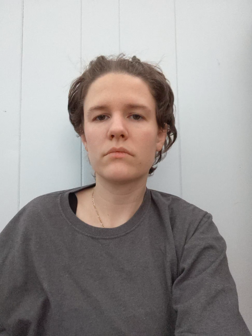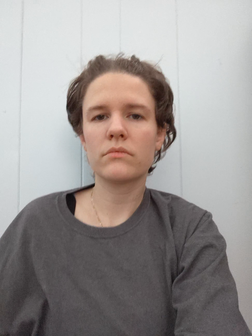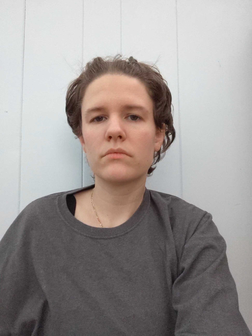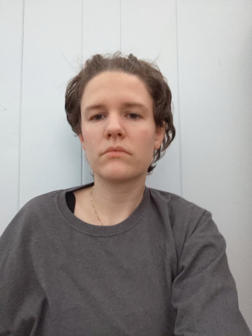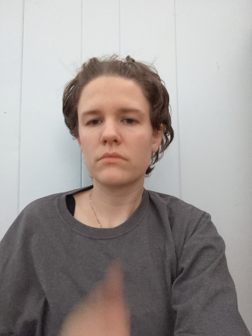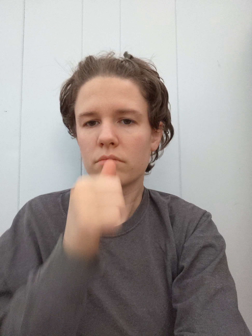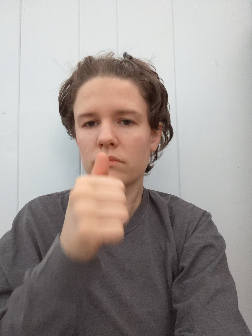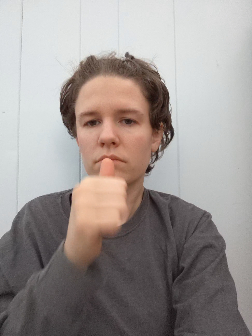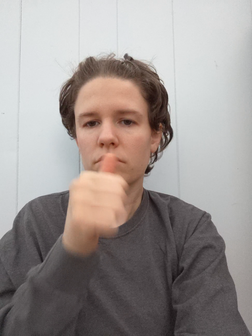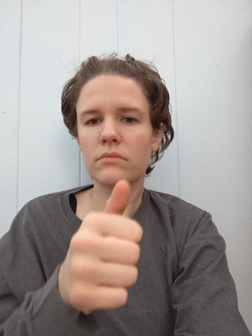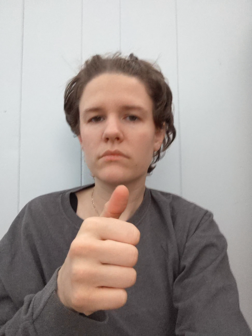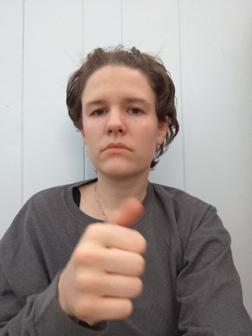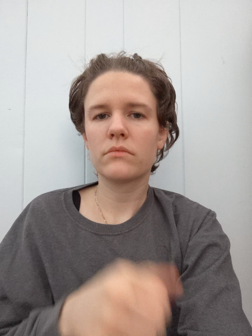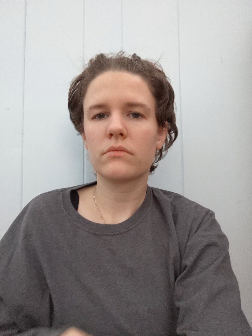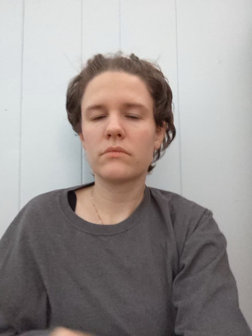nuts